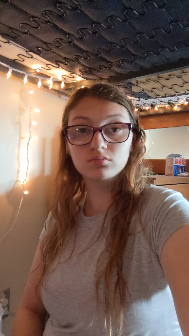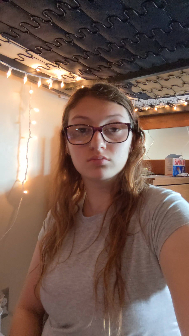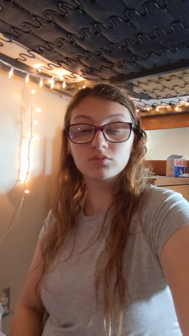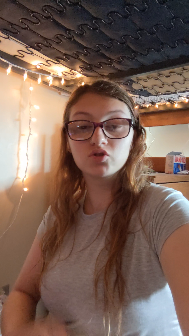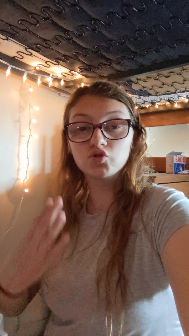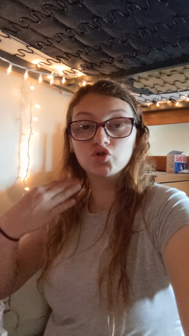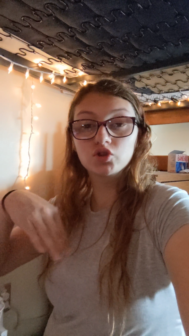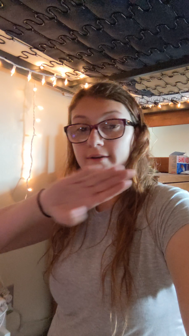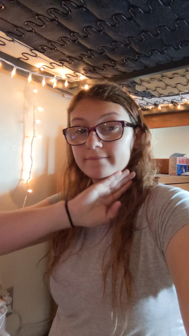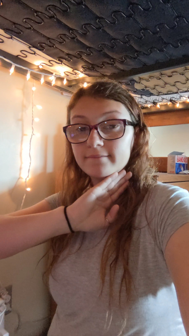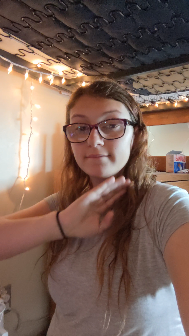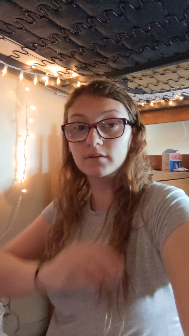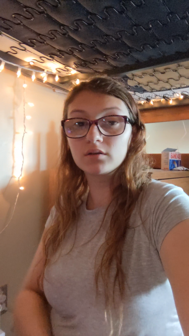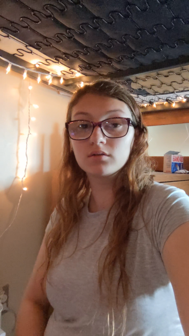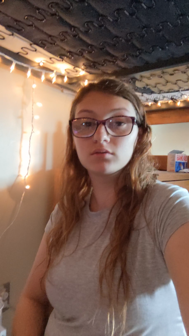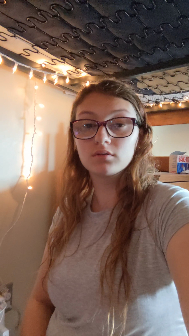scarf